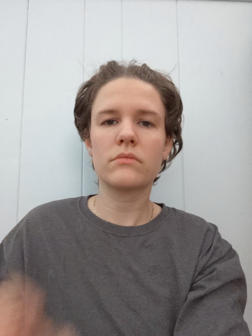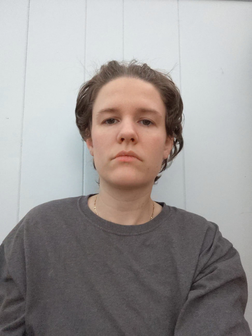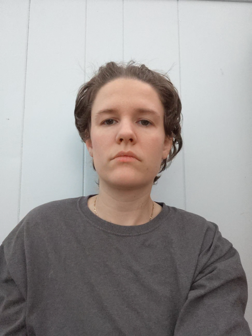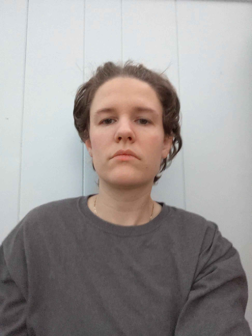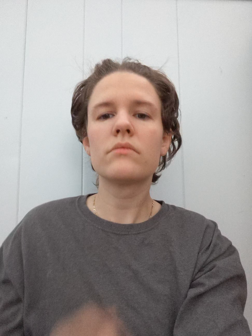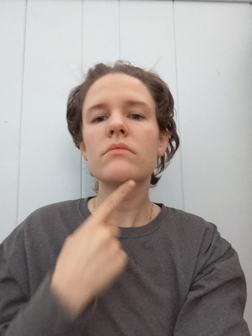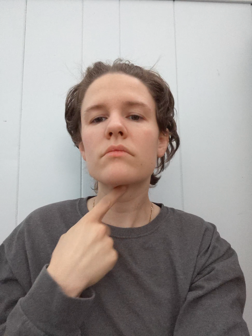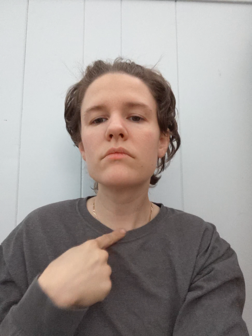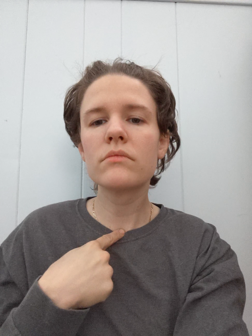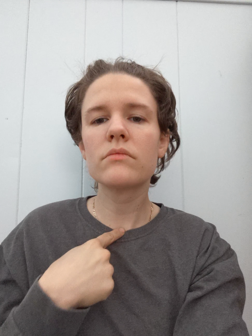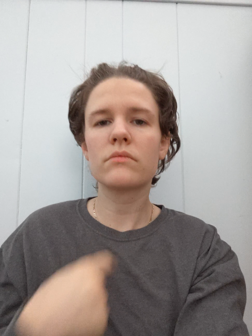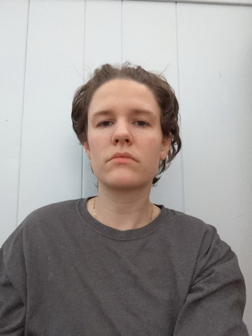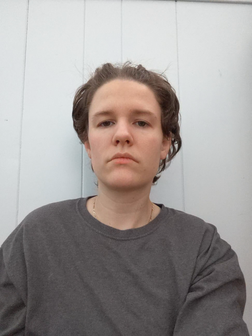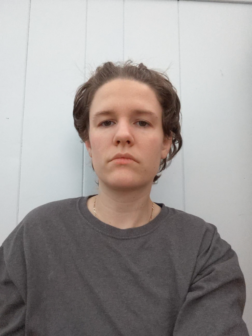thirsty